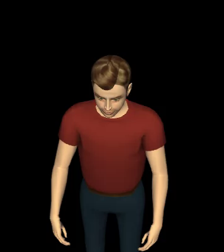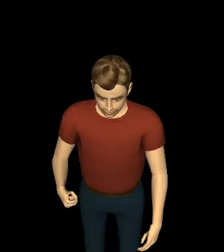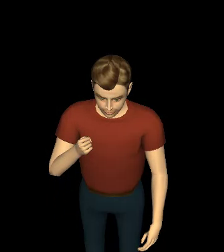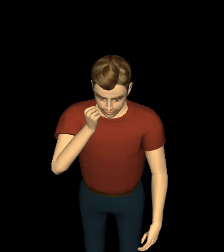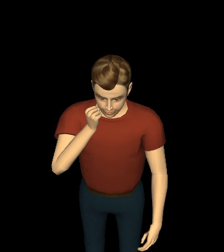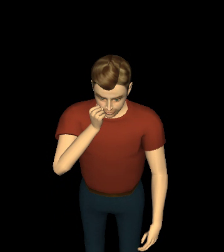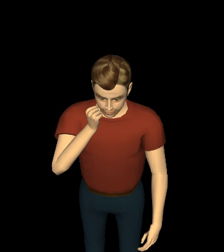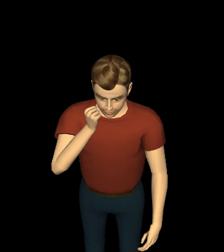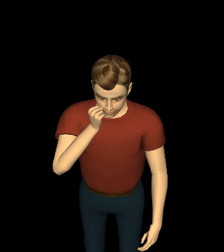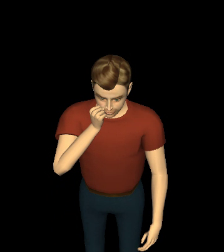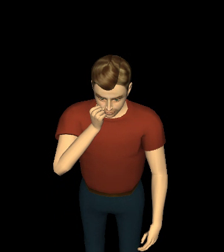معجنات